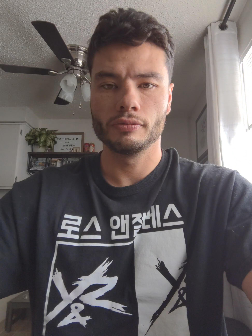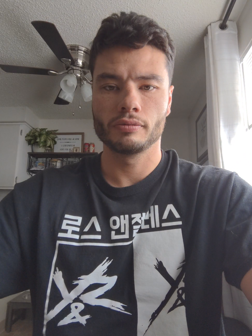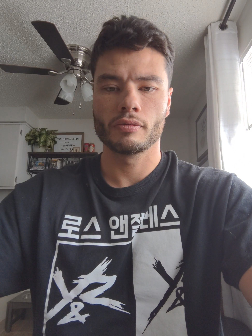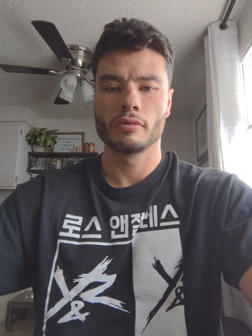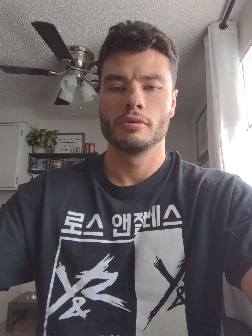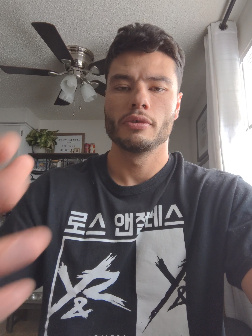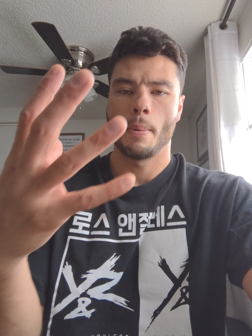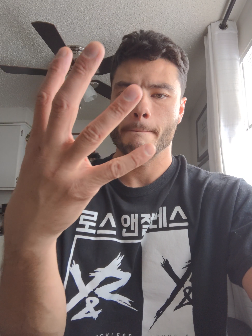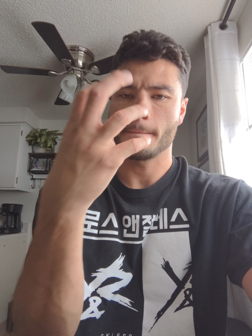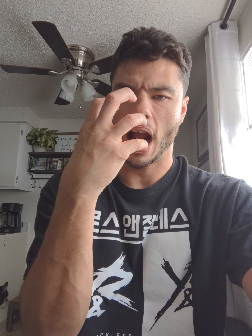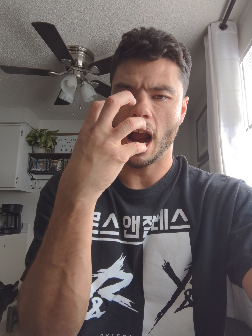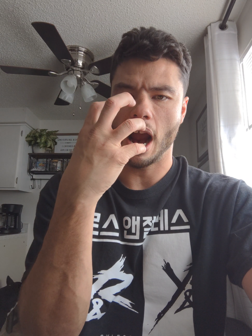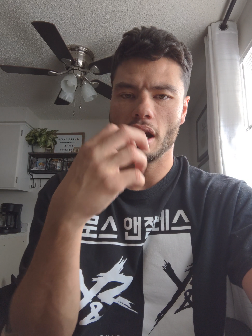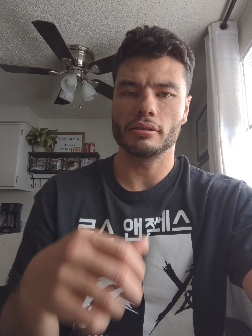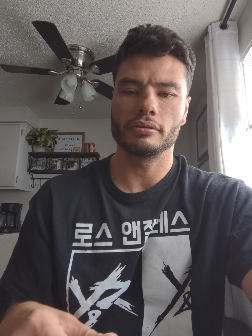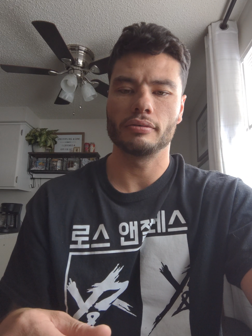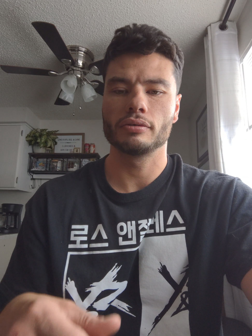mad